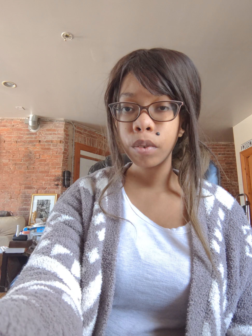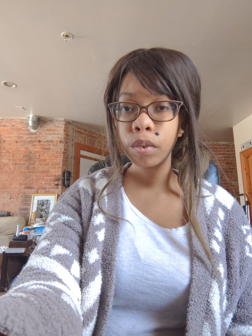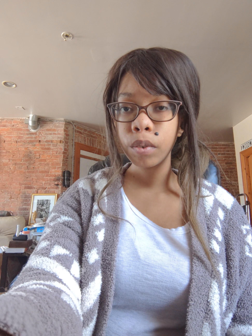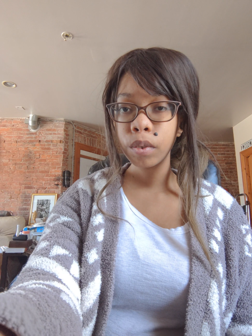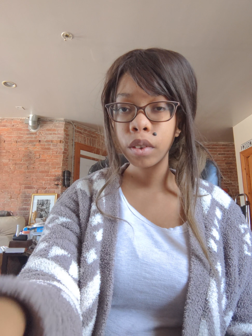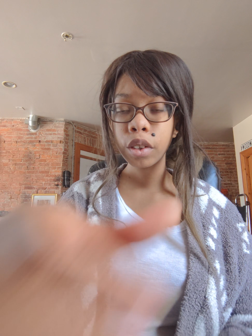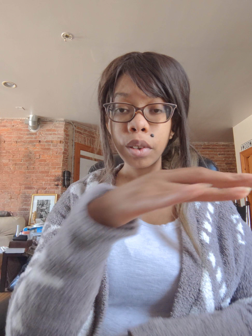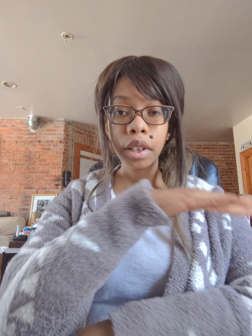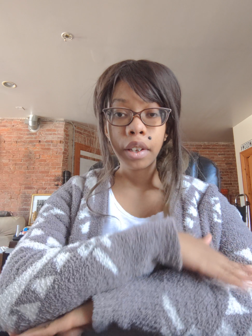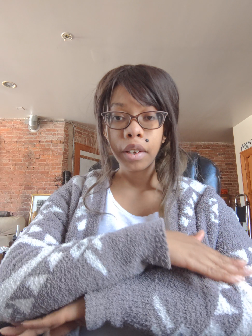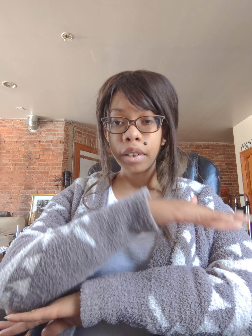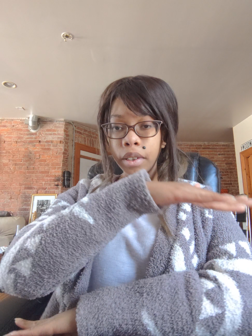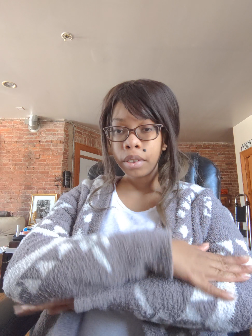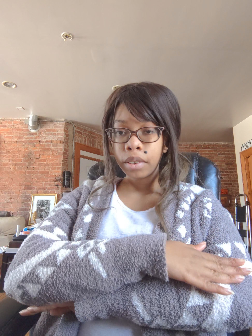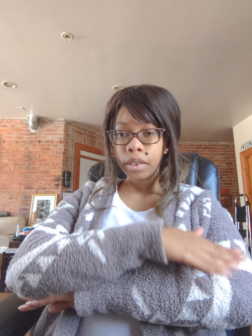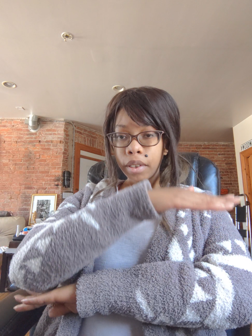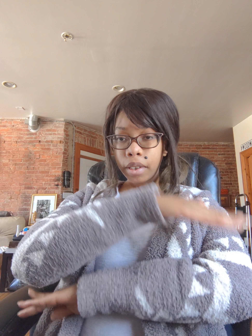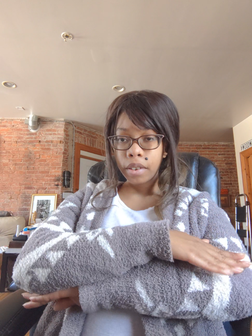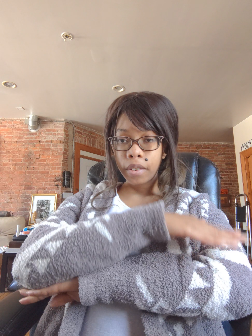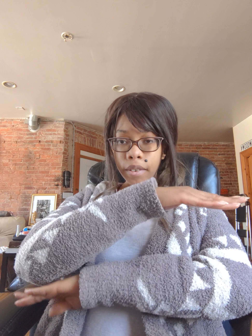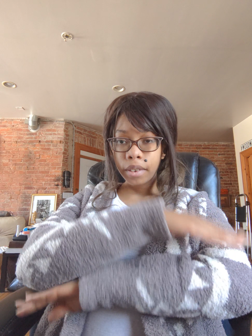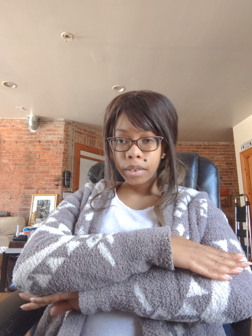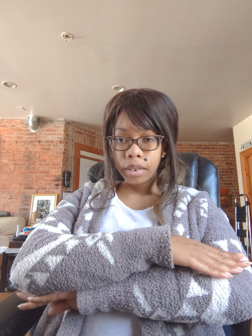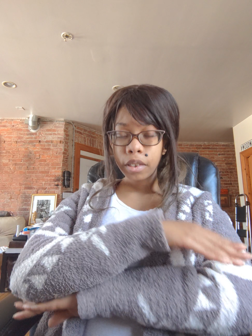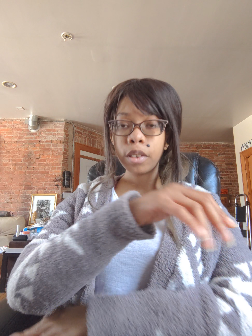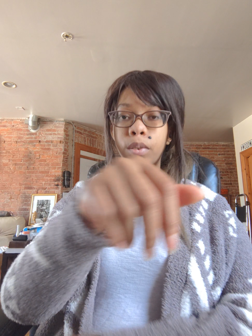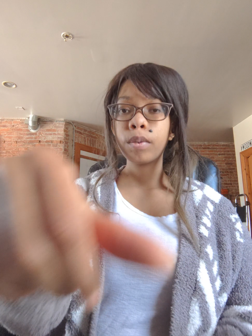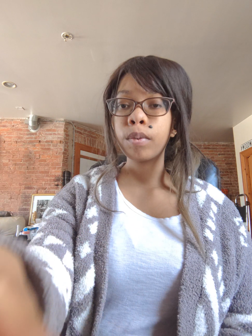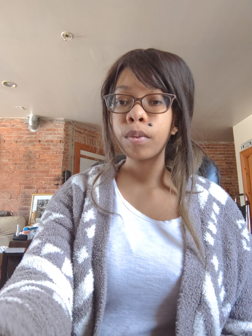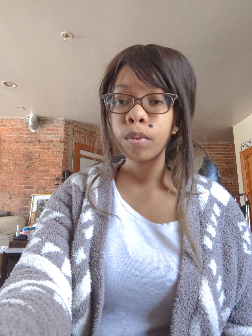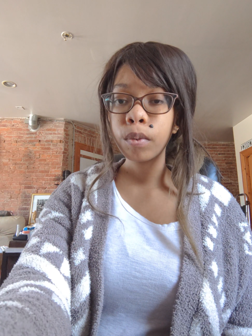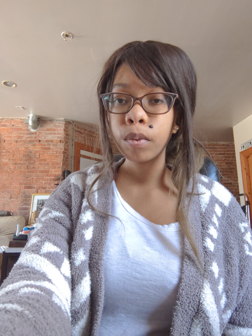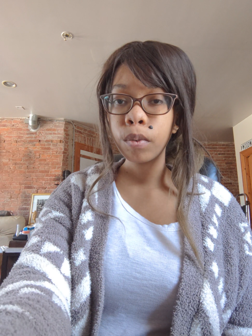table